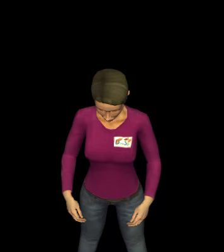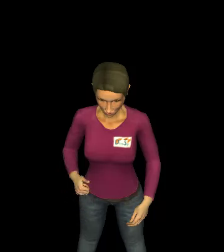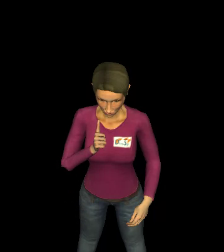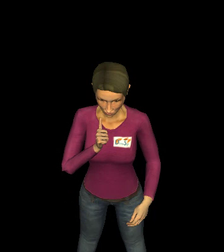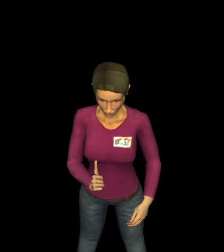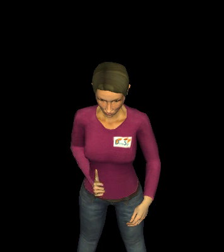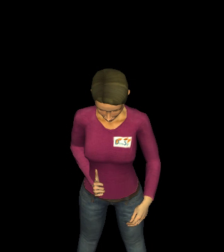حقيبة كتف